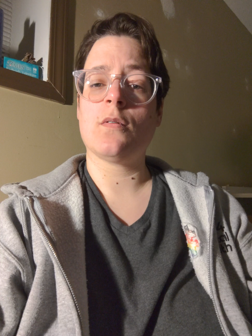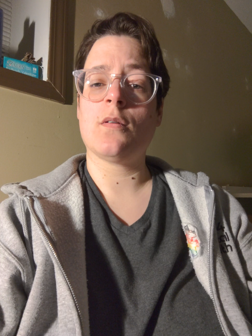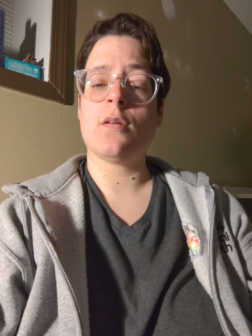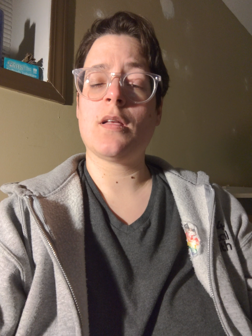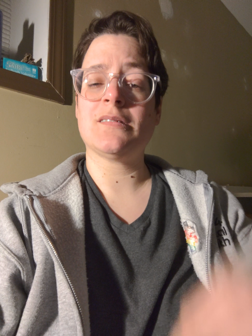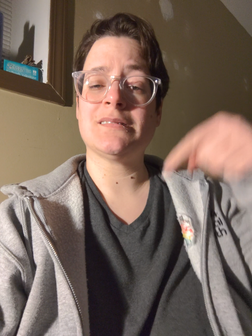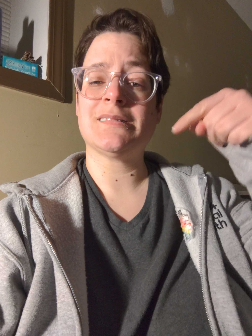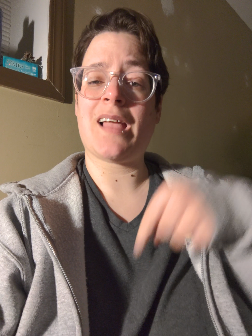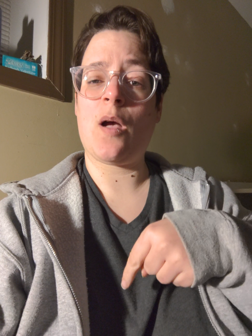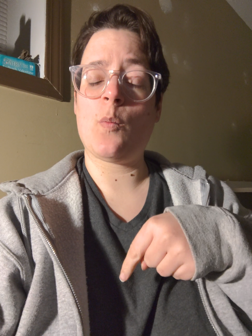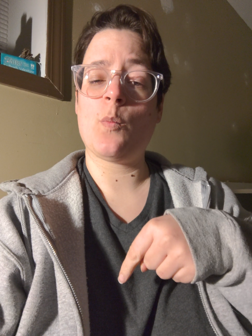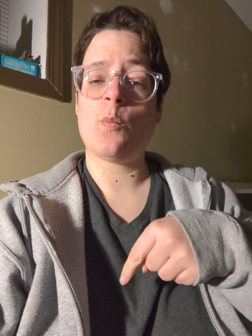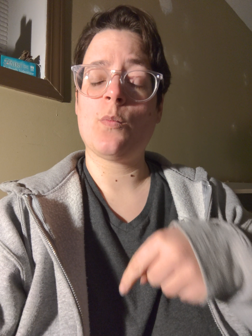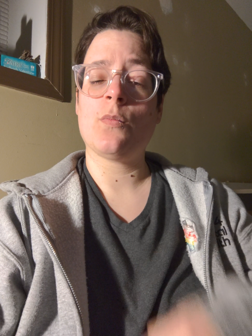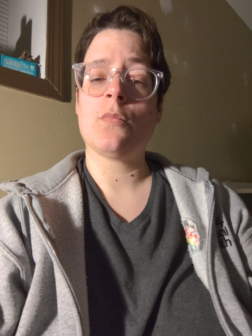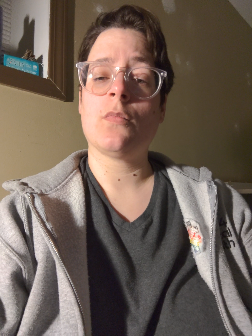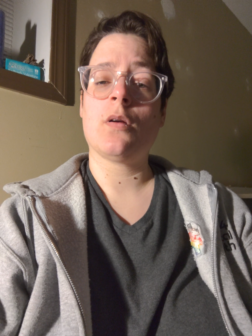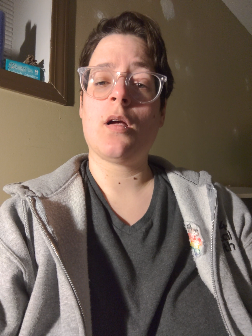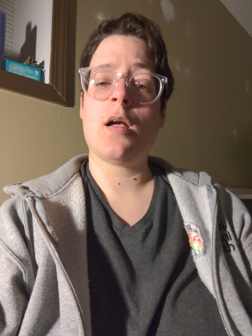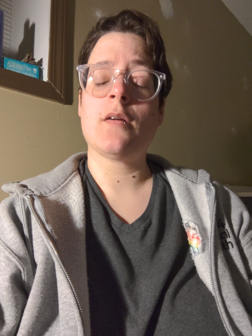down